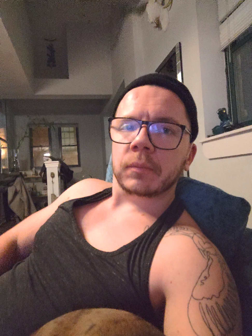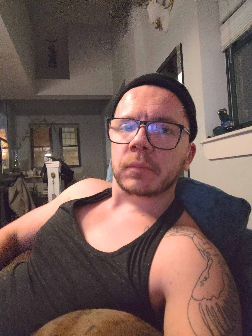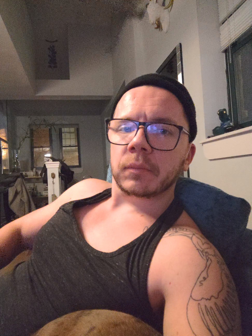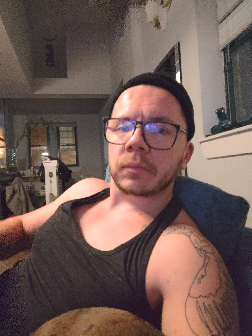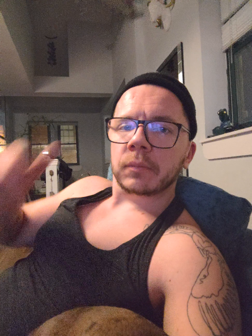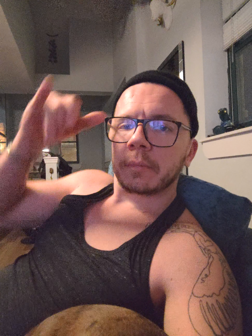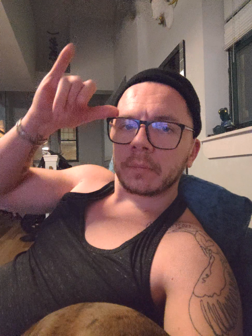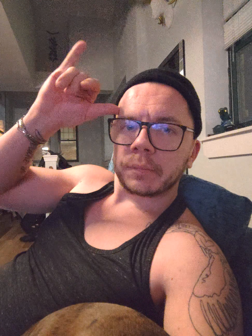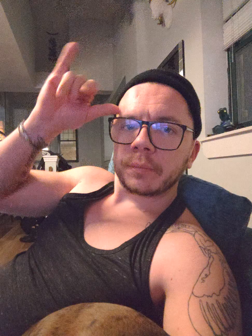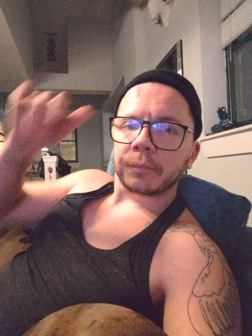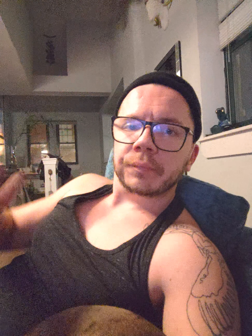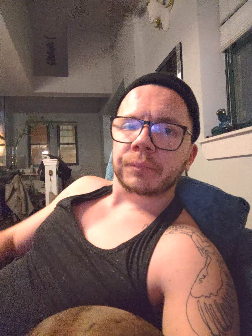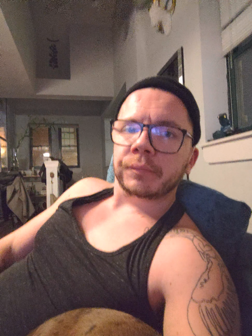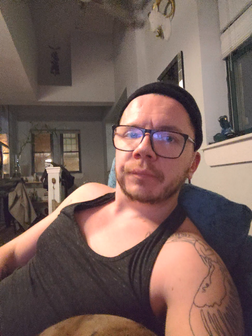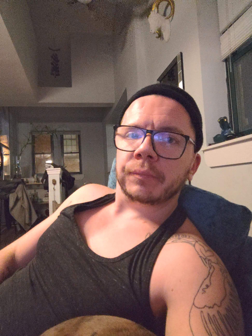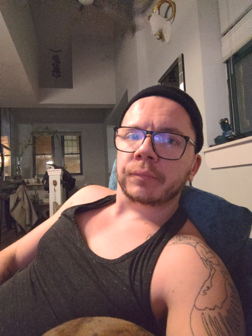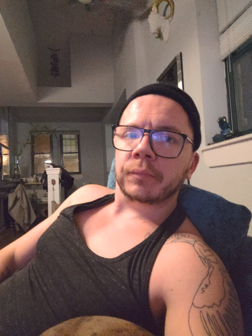cow